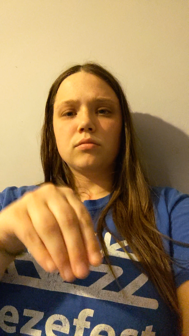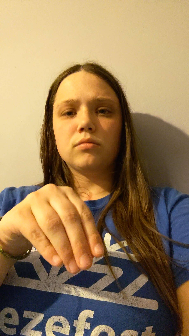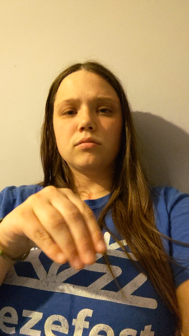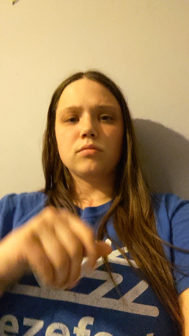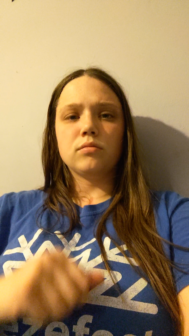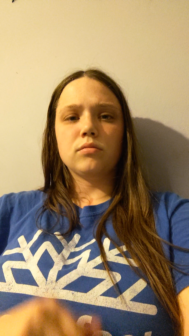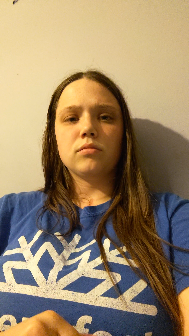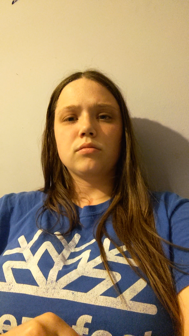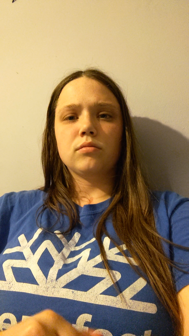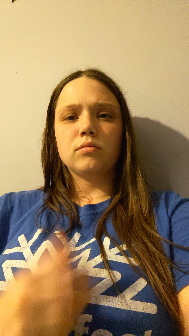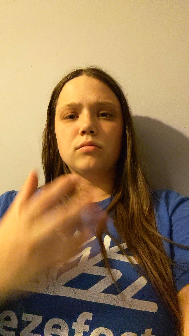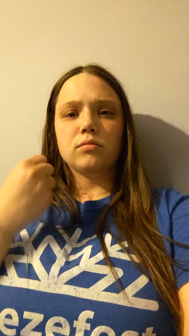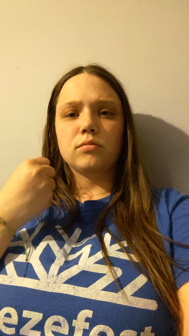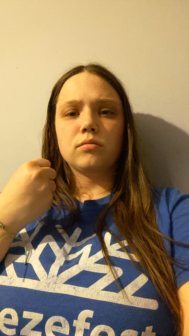get